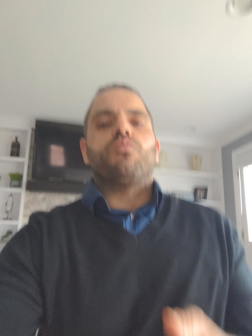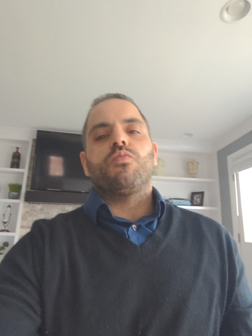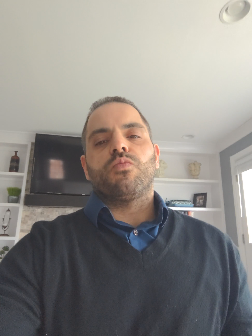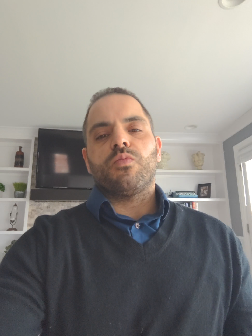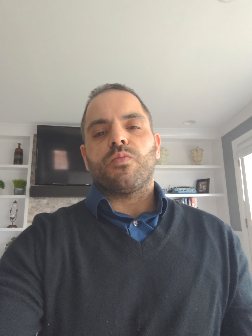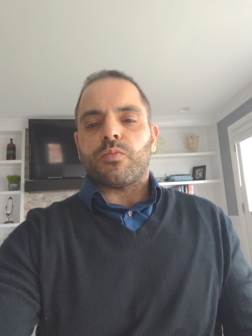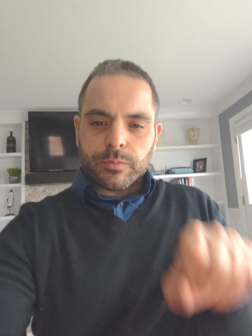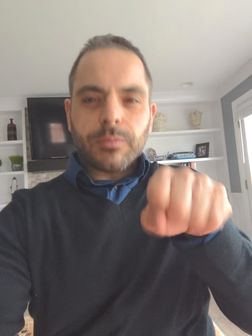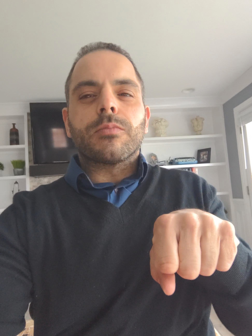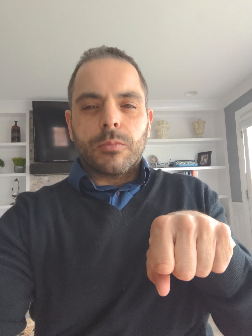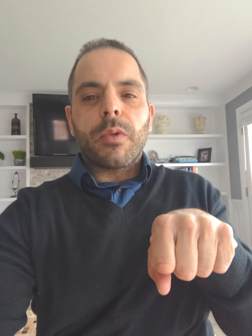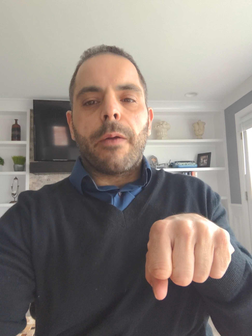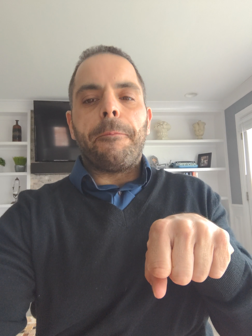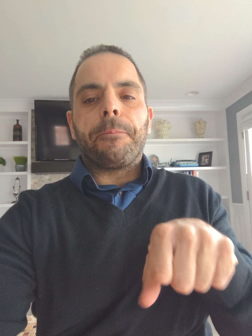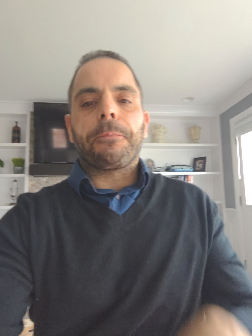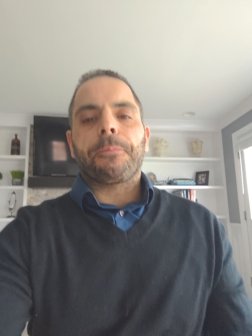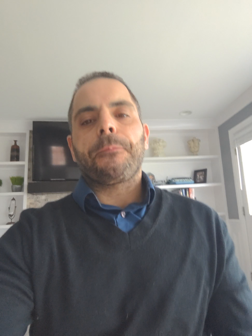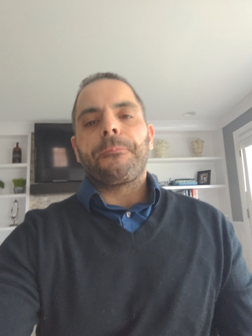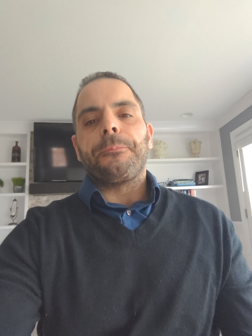can